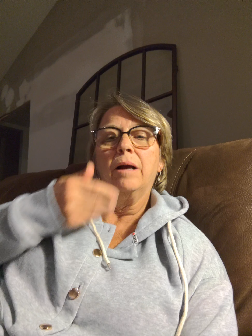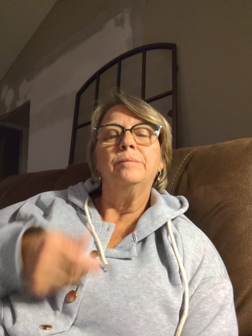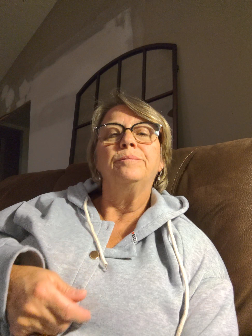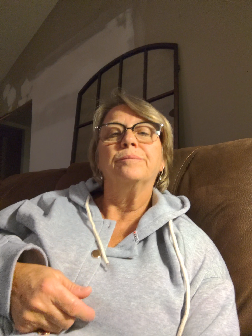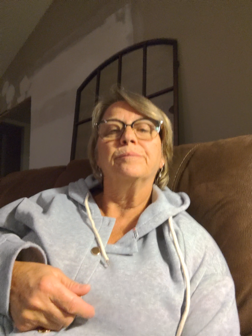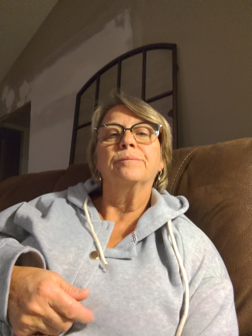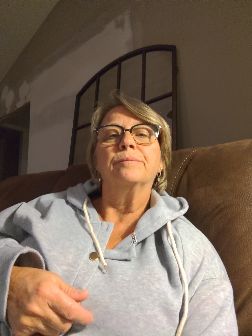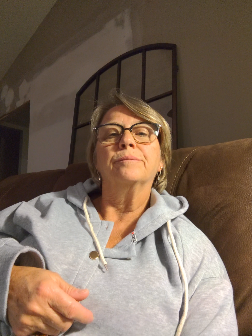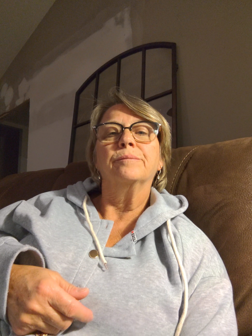pizza